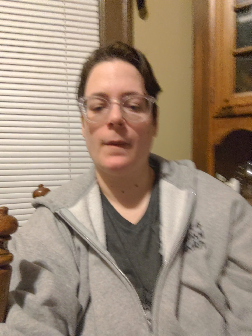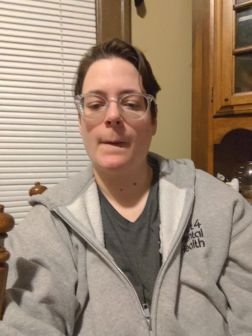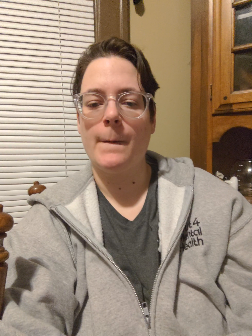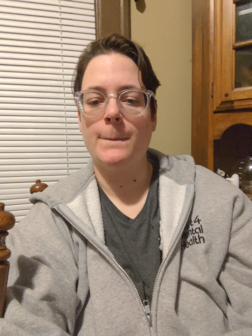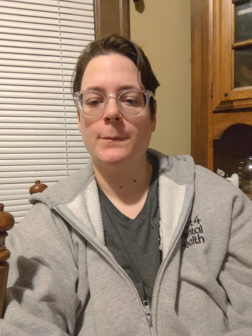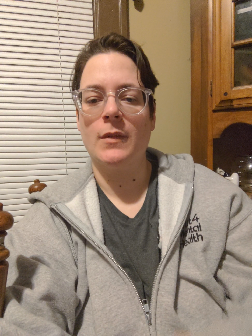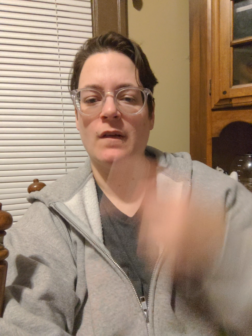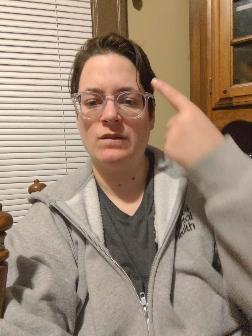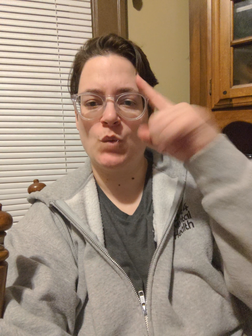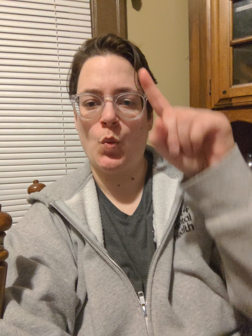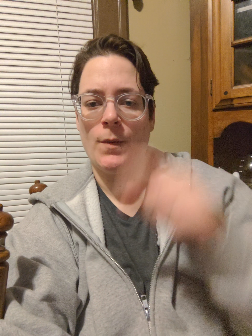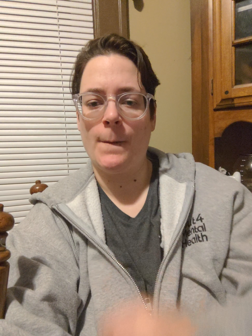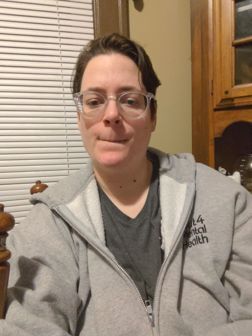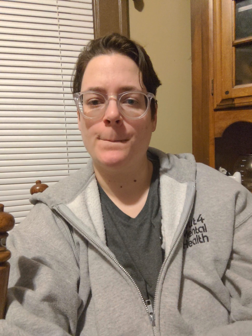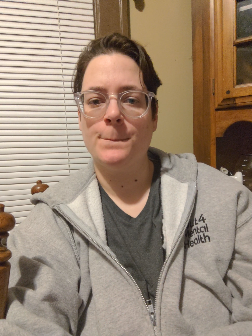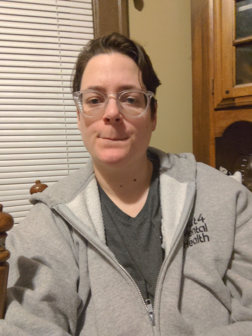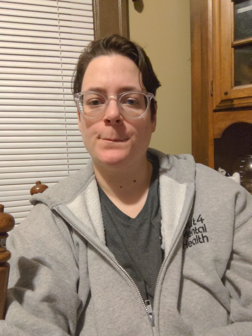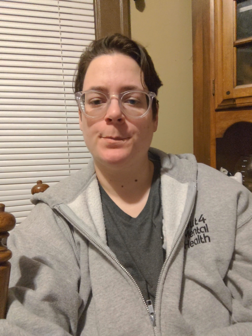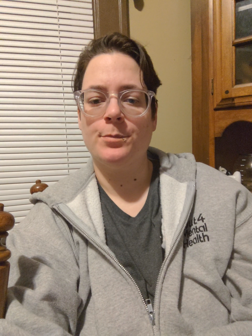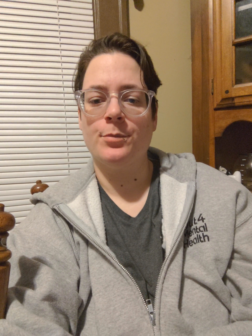for